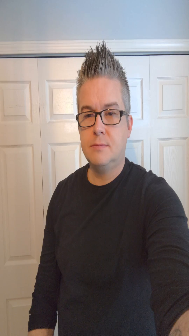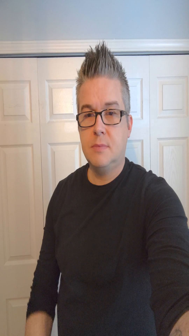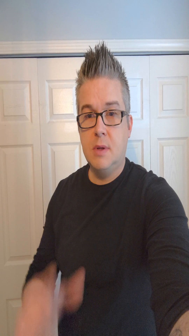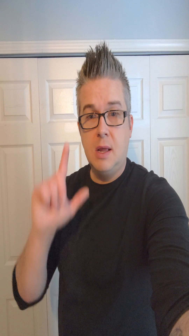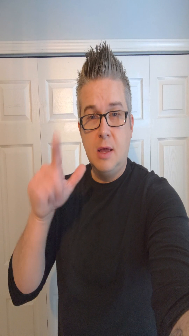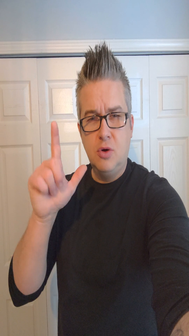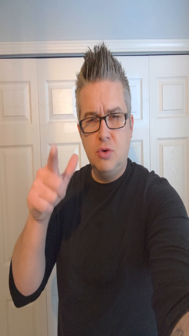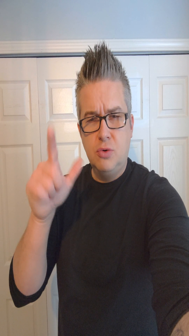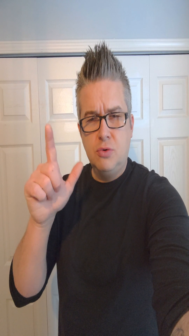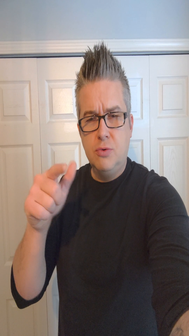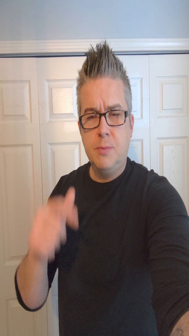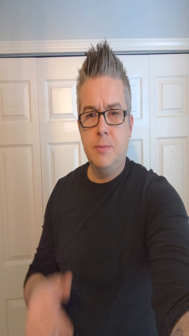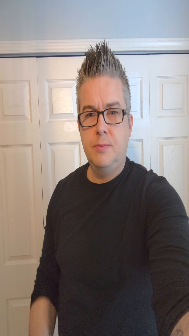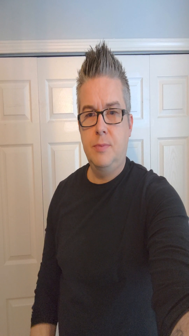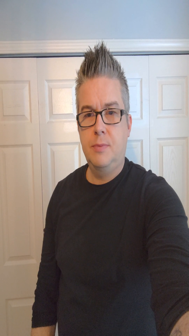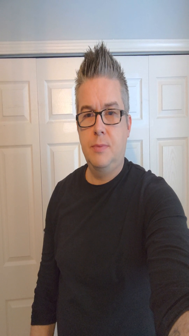later